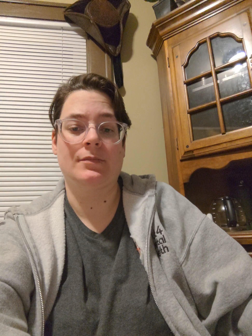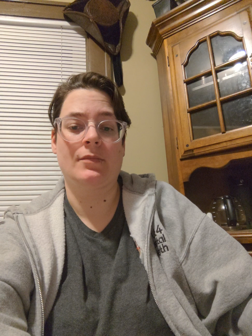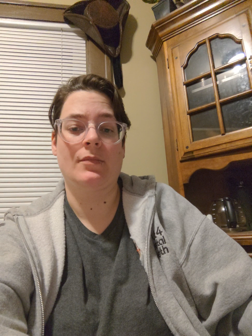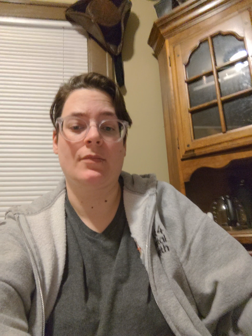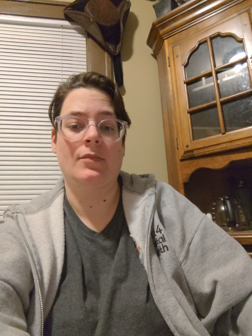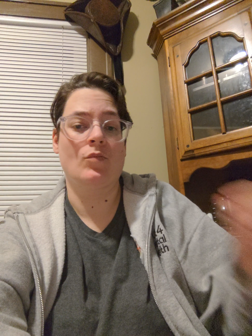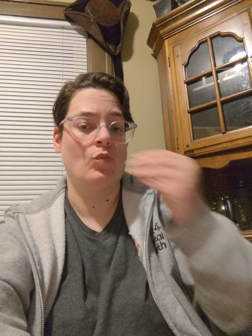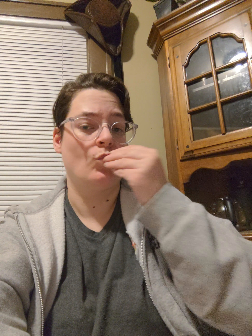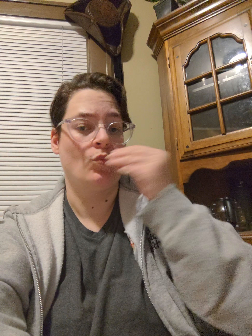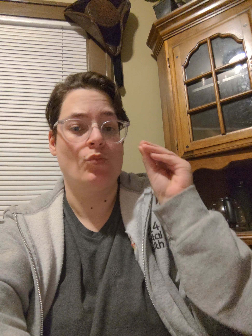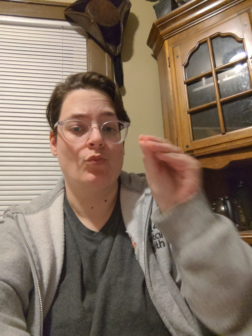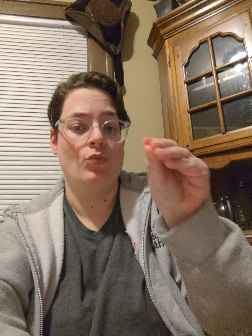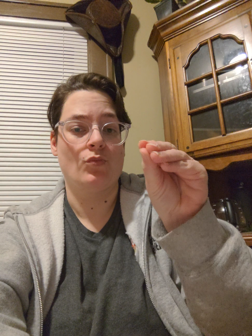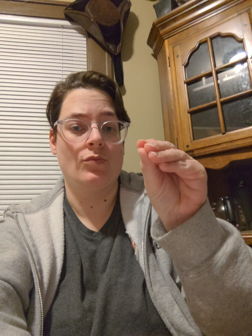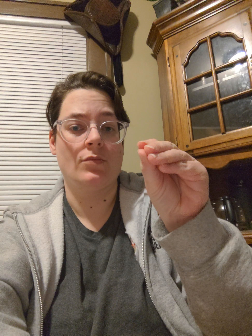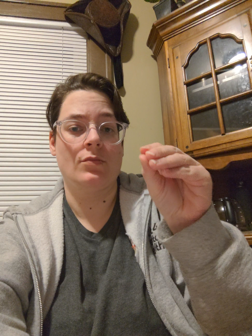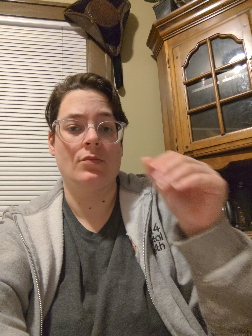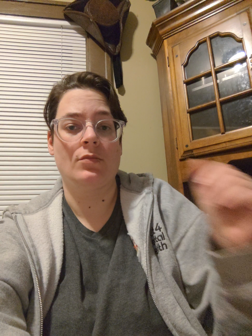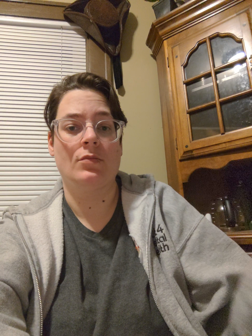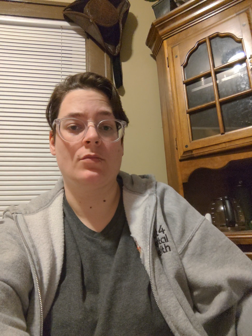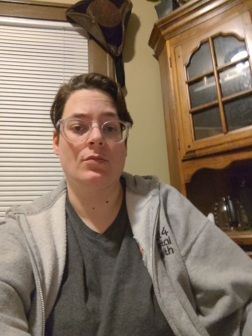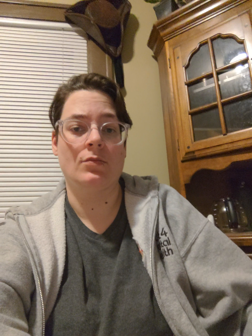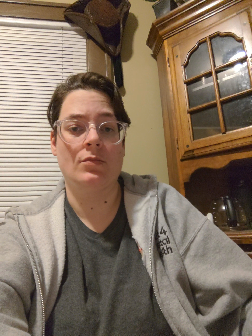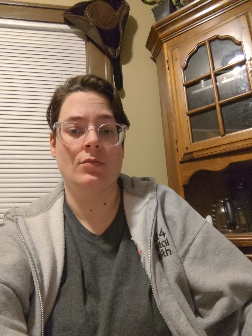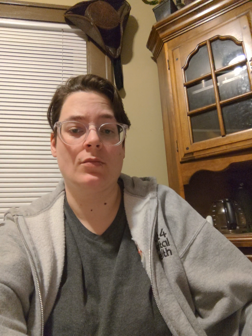kiss